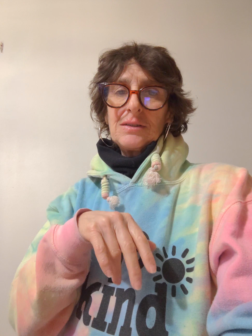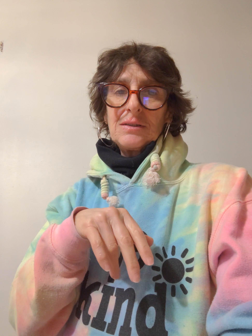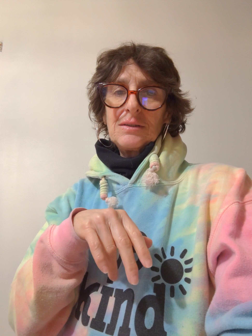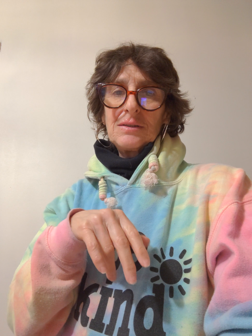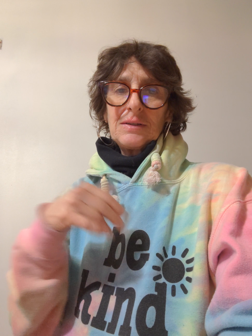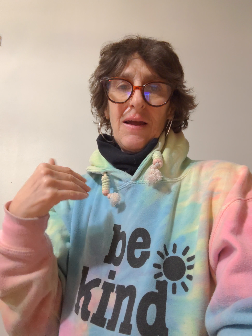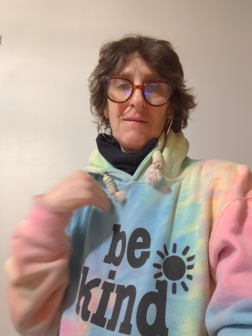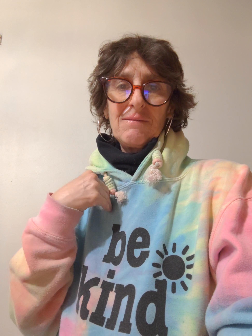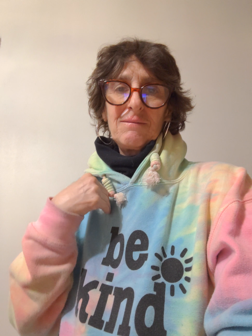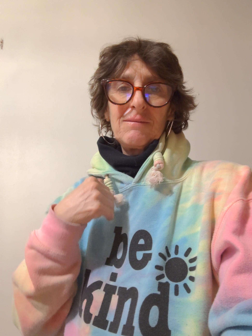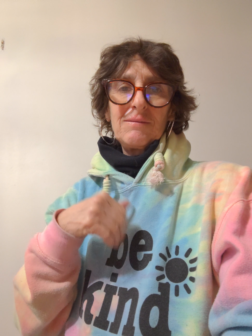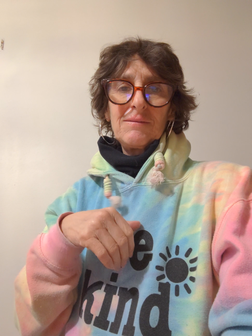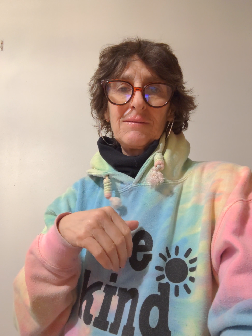have